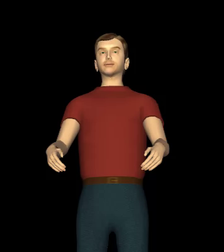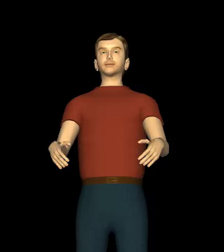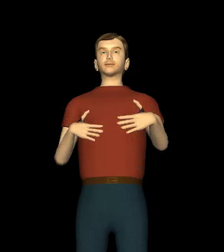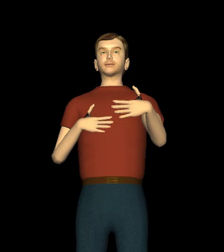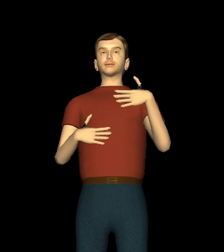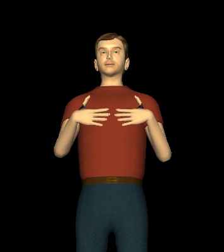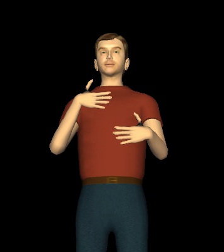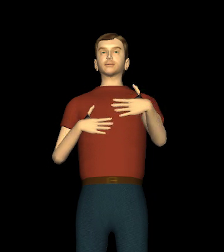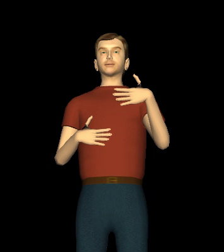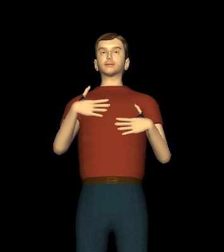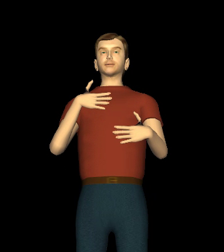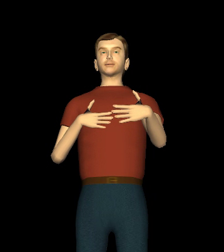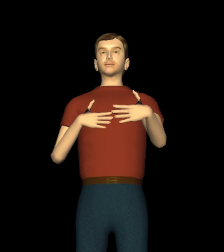متعب